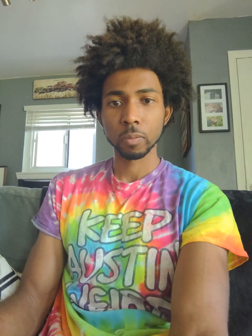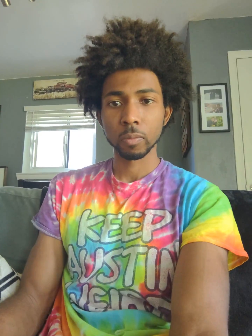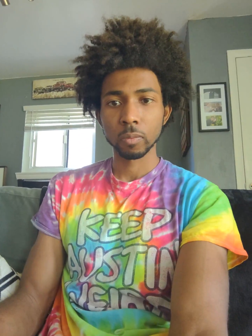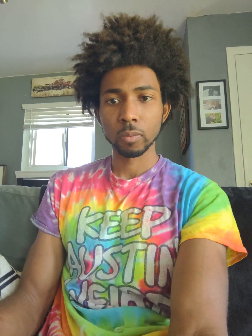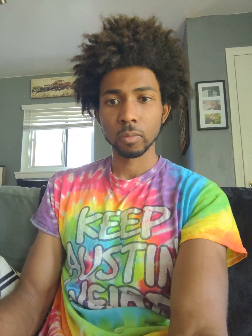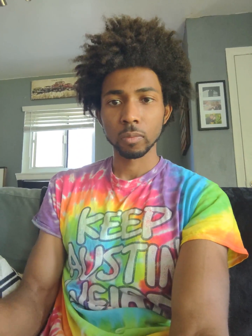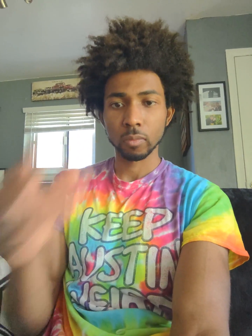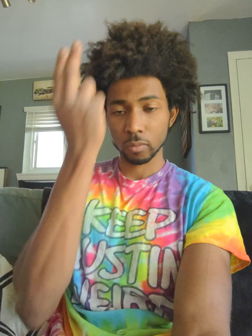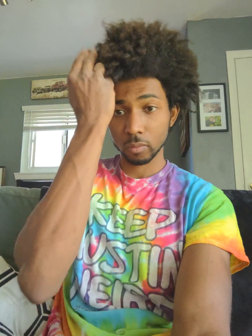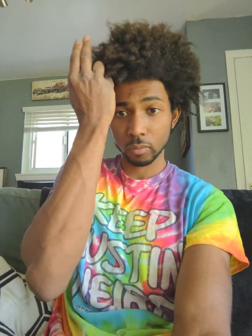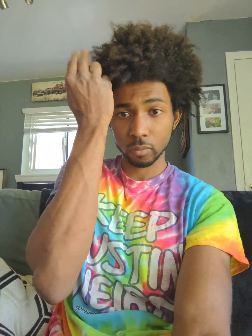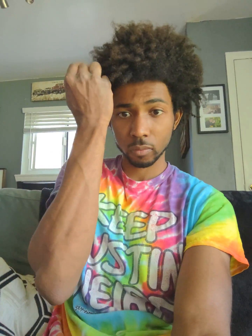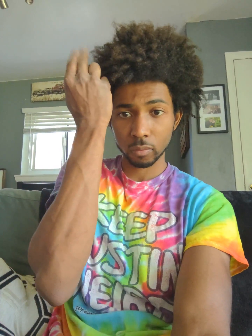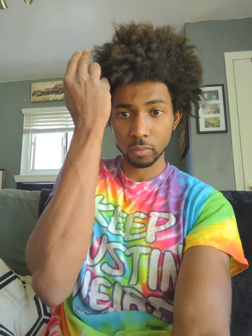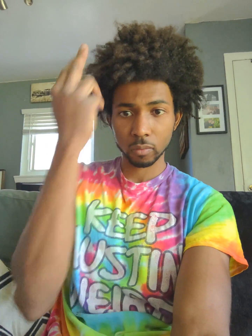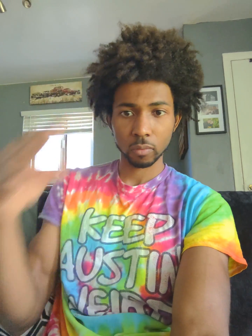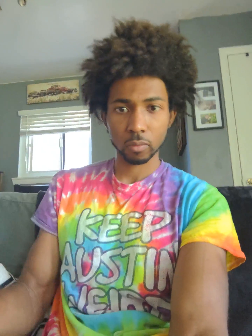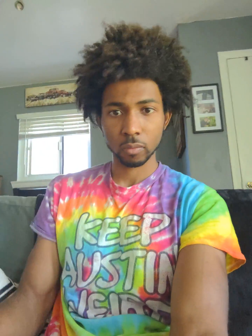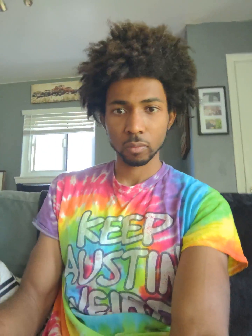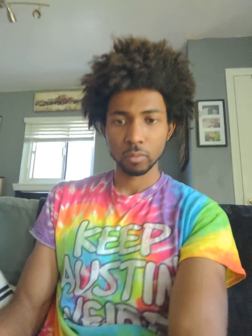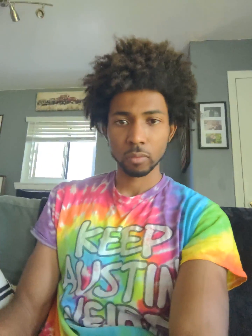rabbit